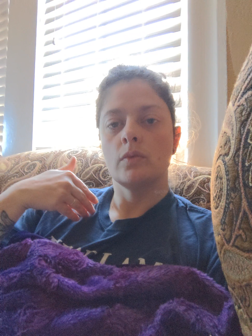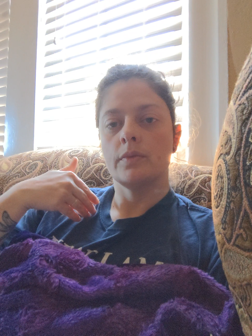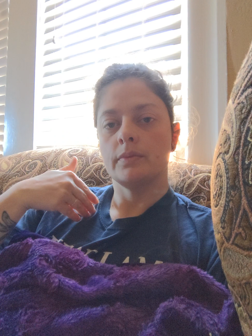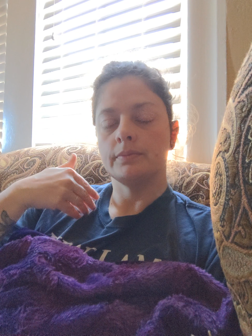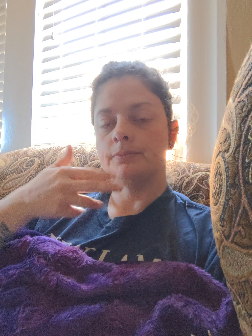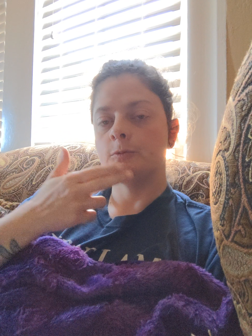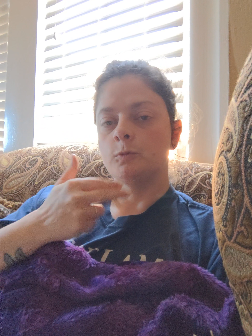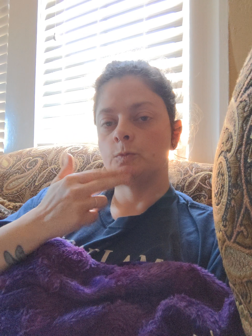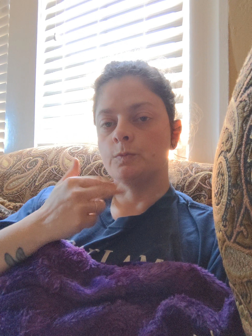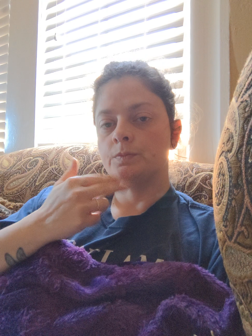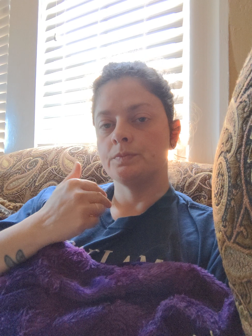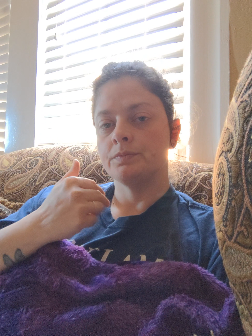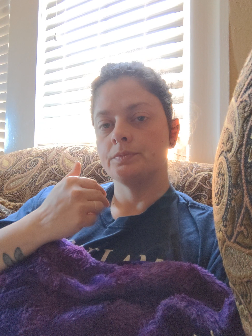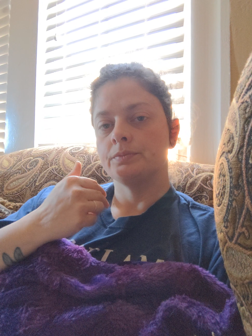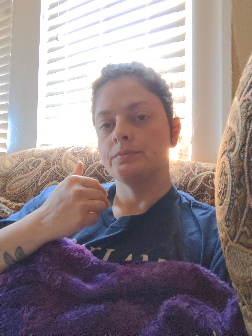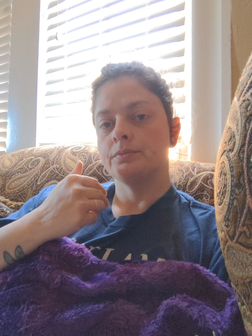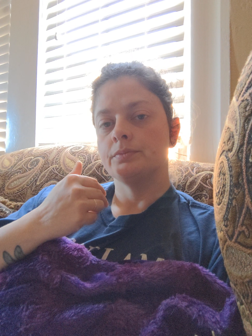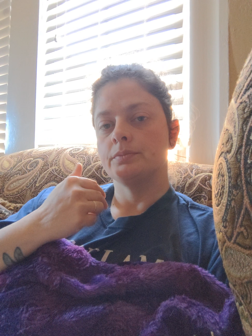cute